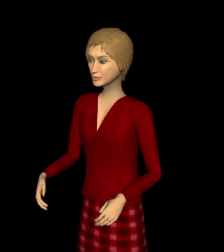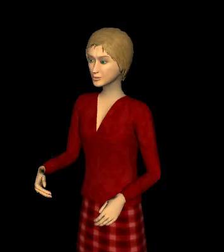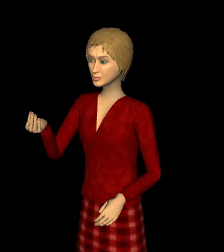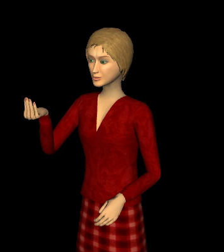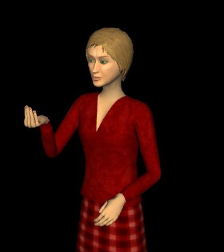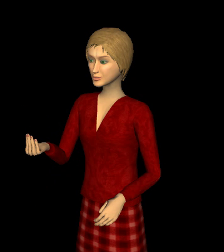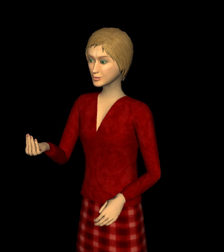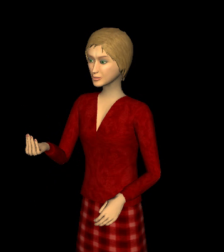طفل